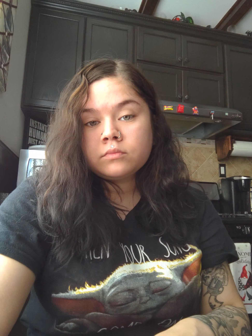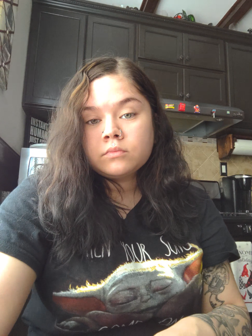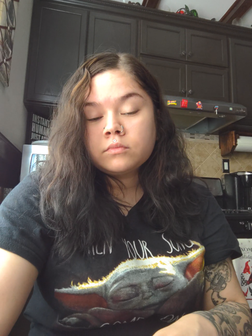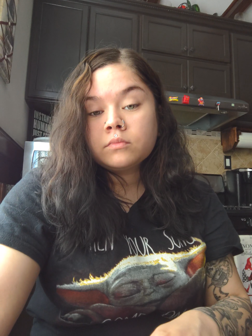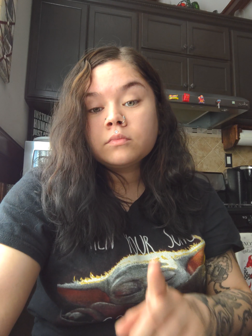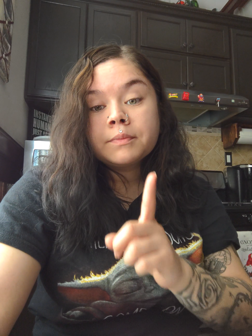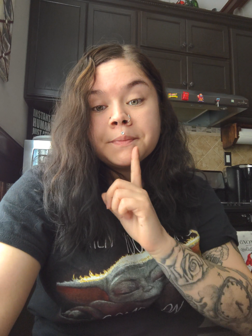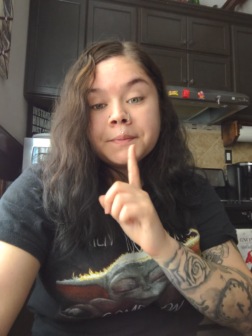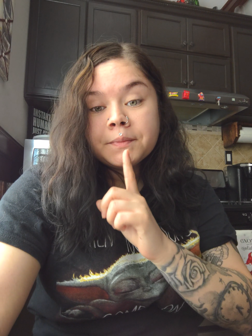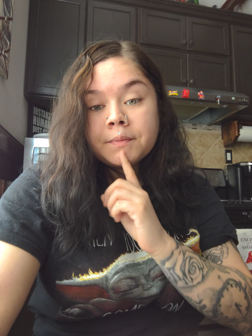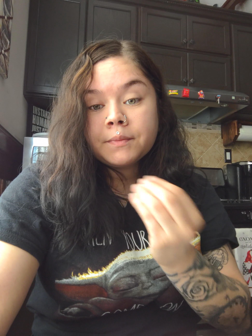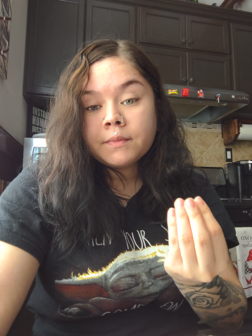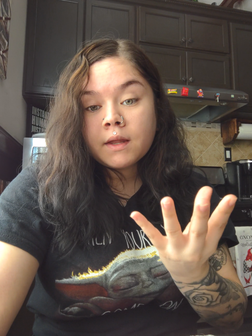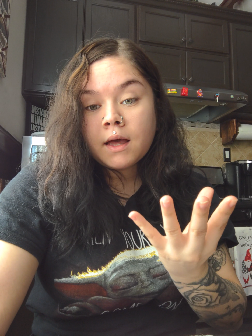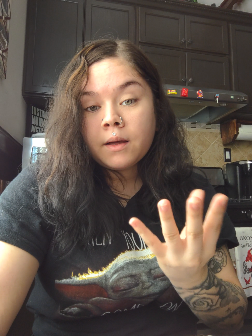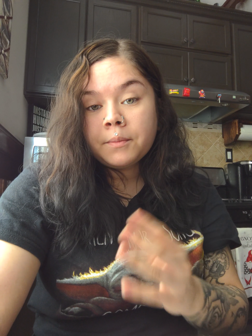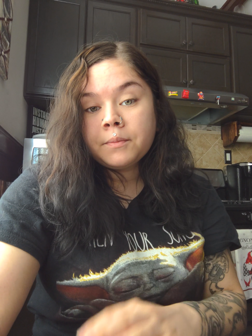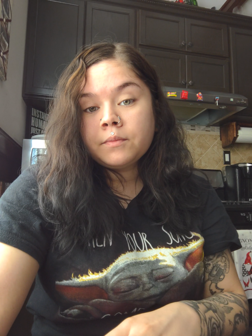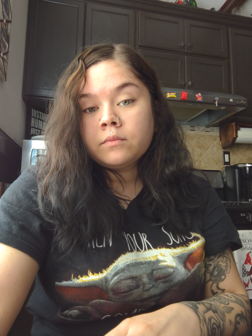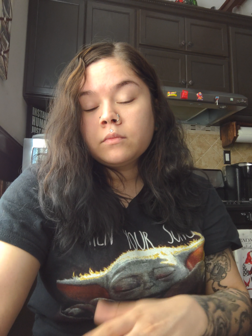lamp